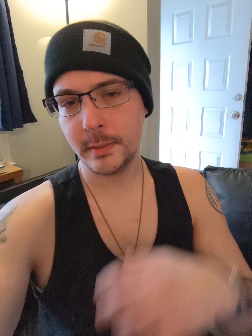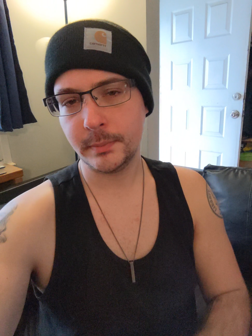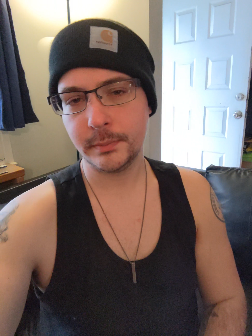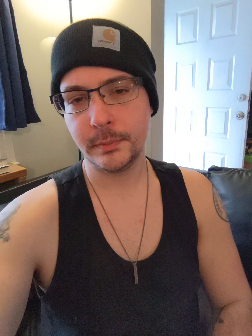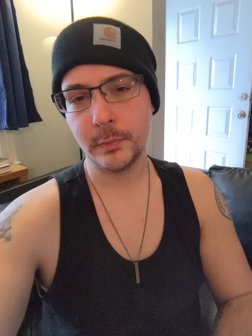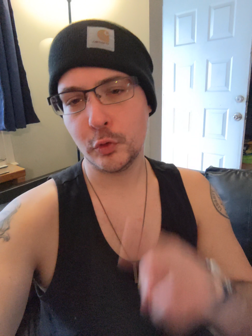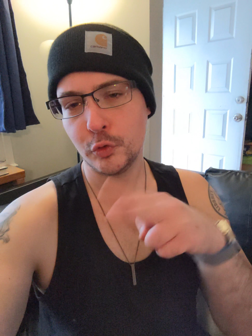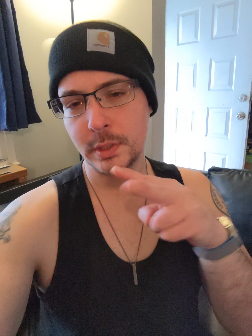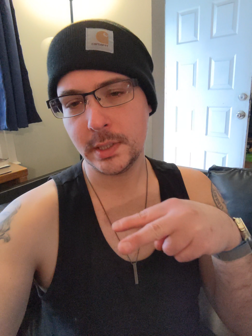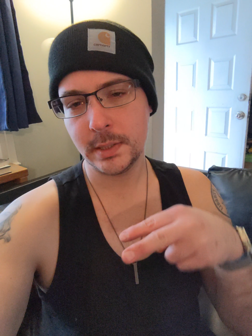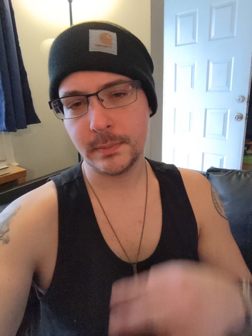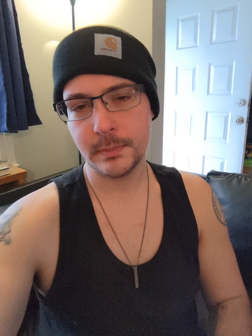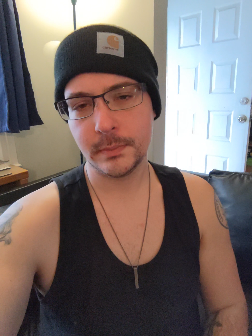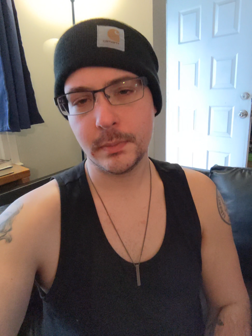read